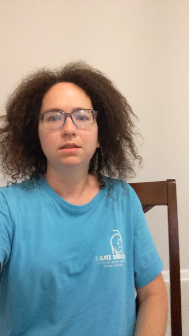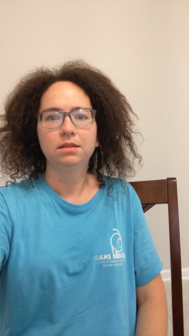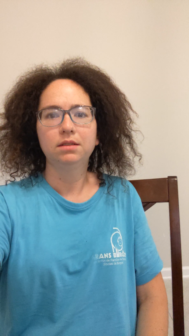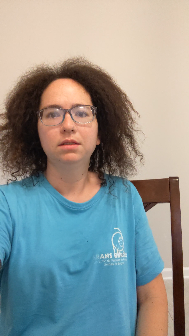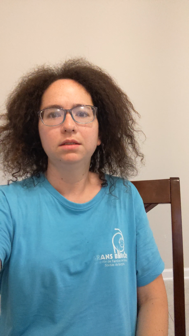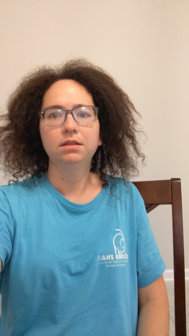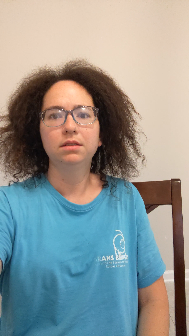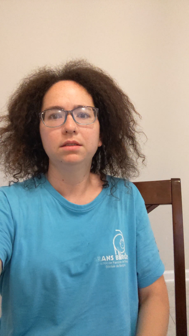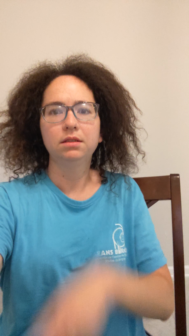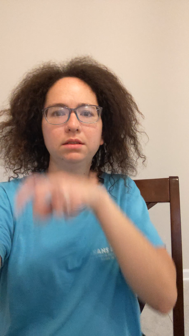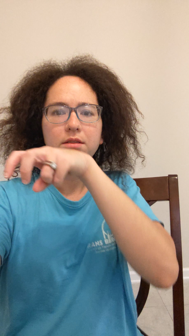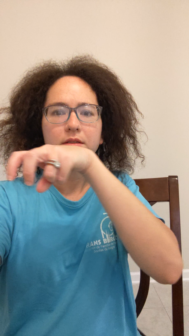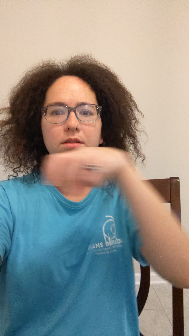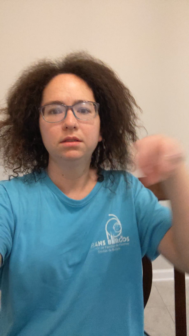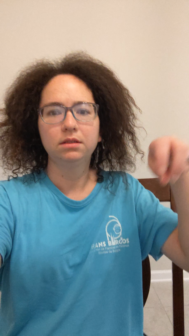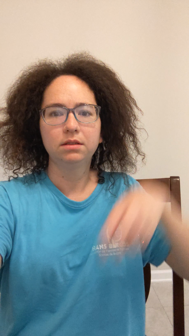couch